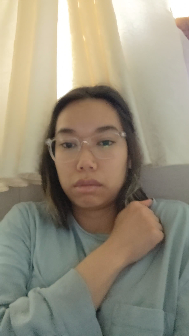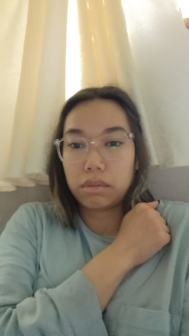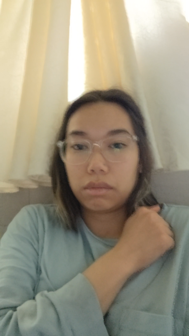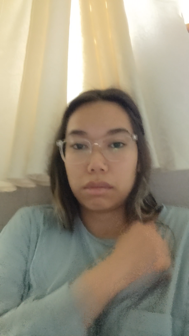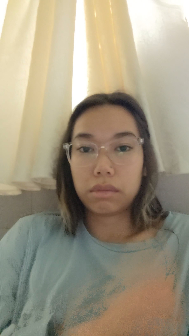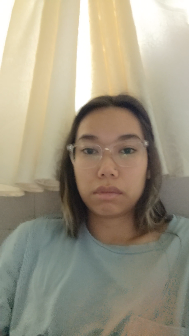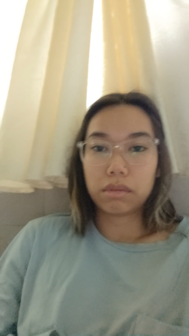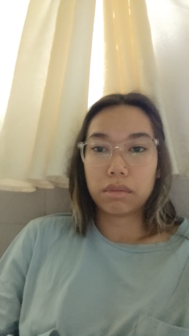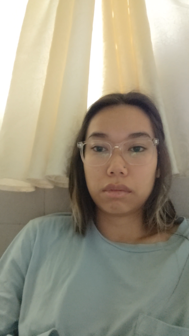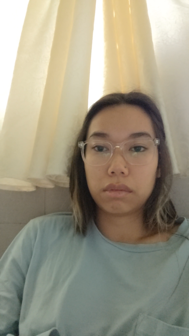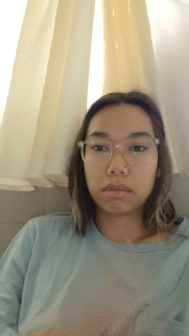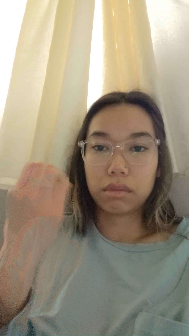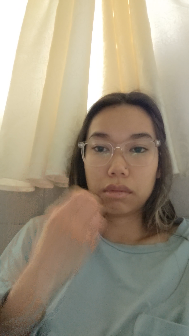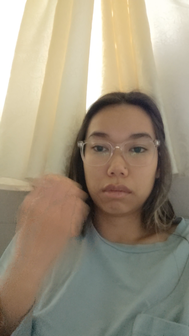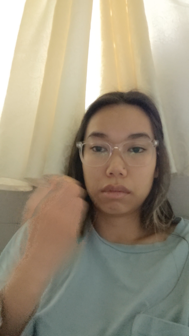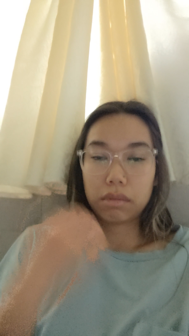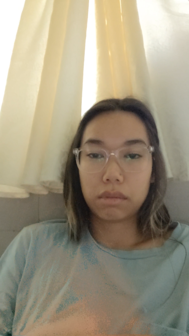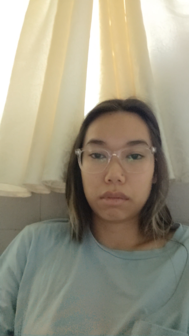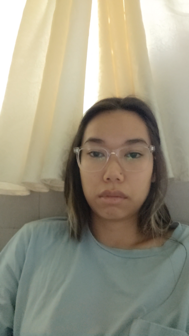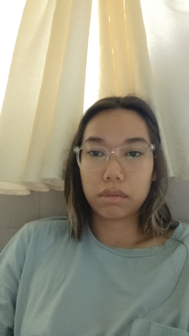shake